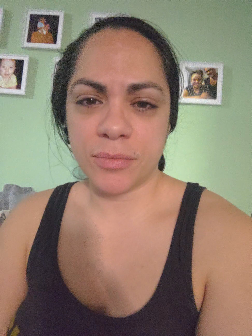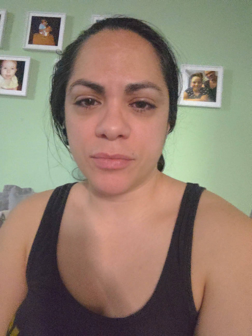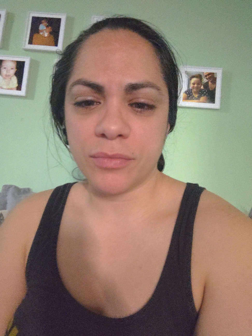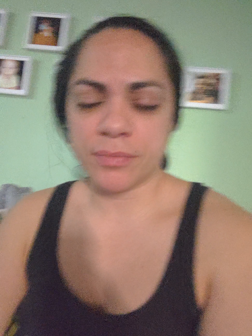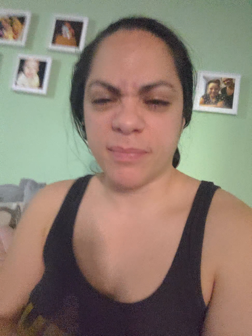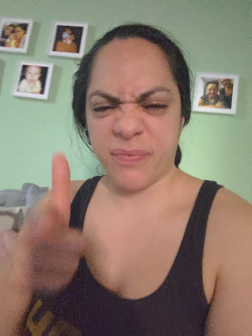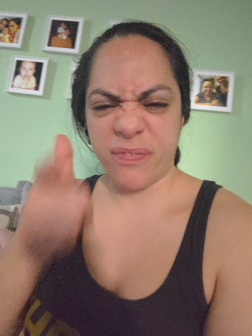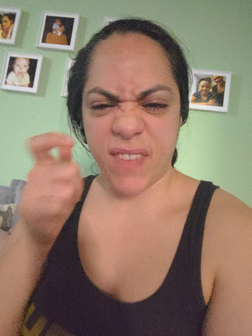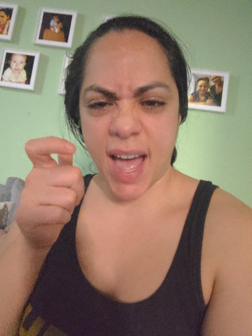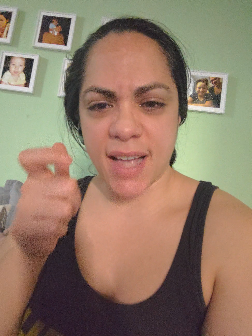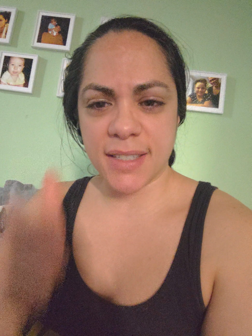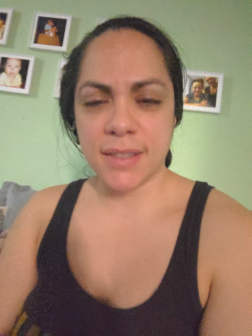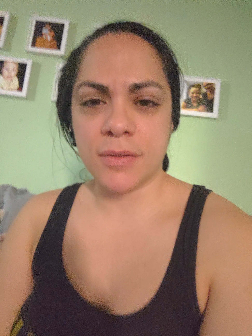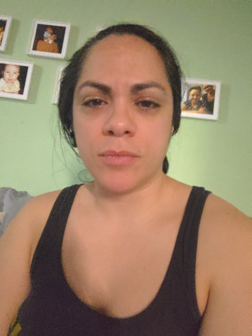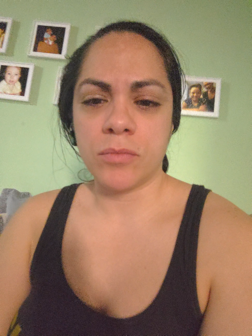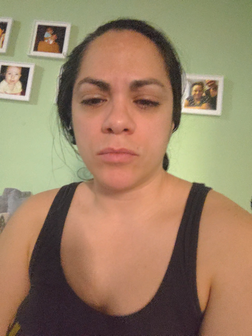fast